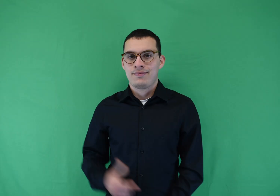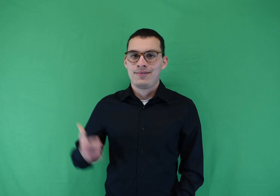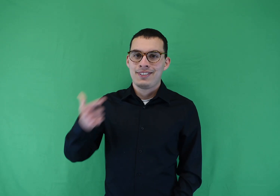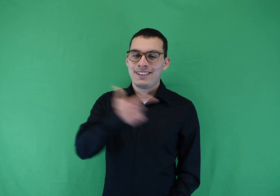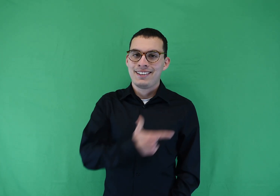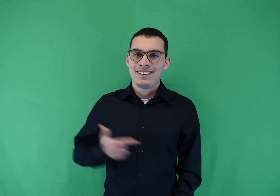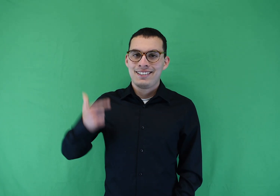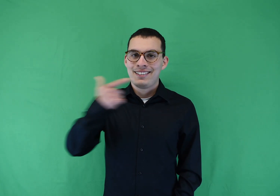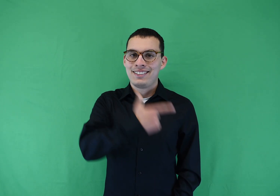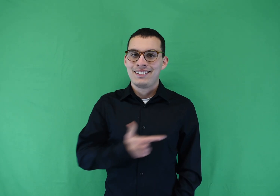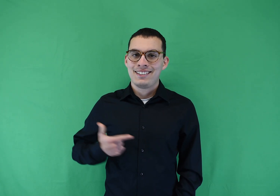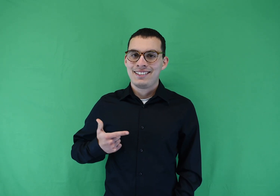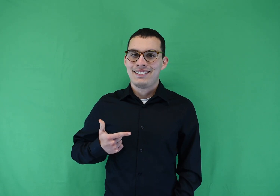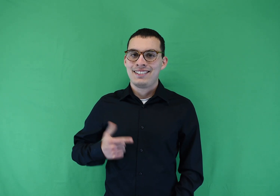gustar